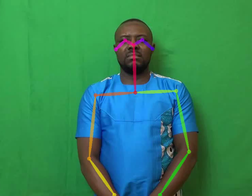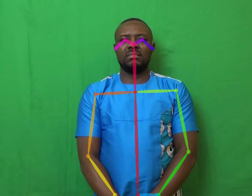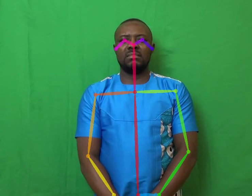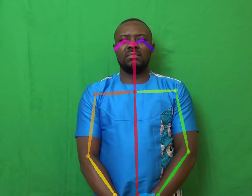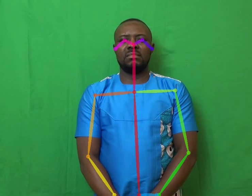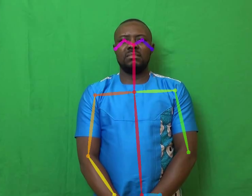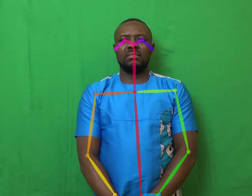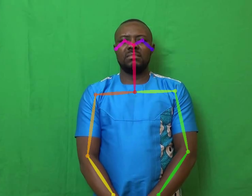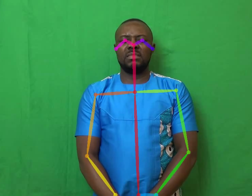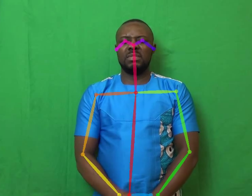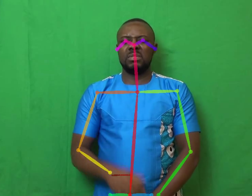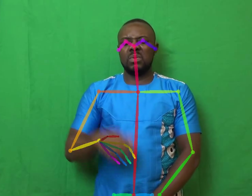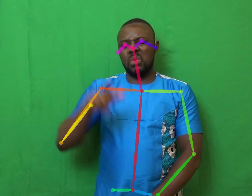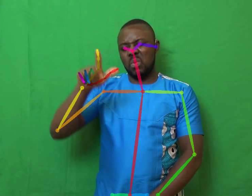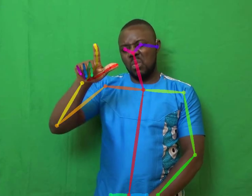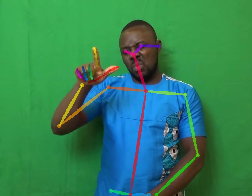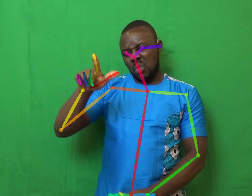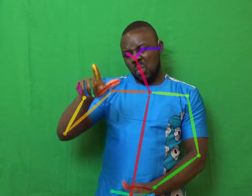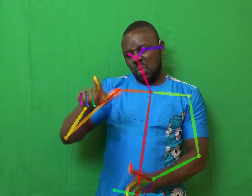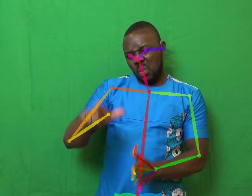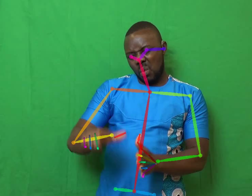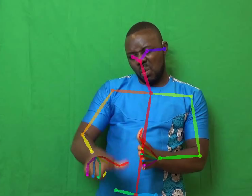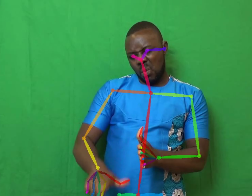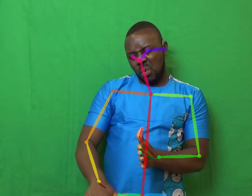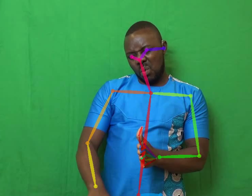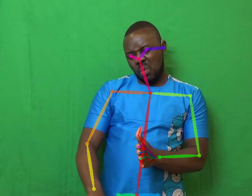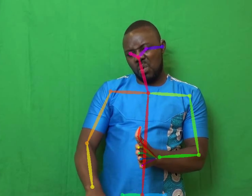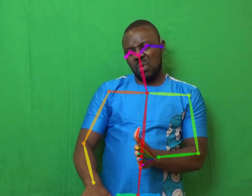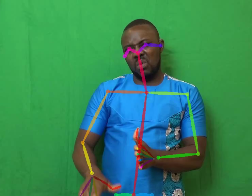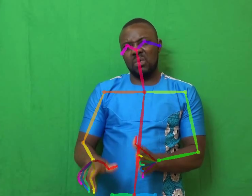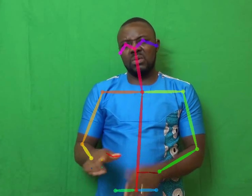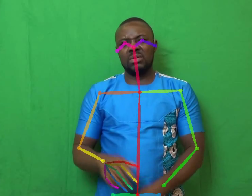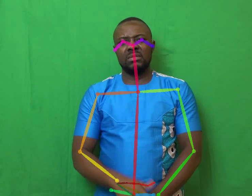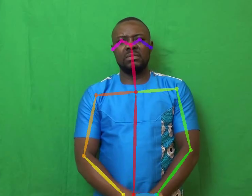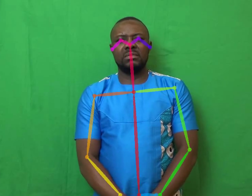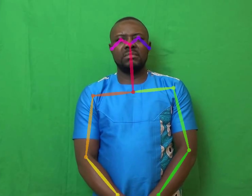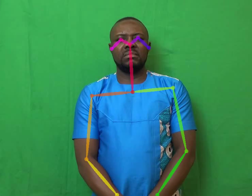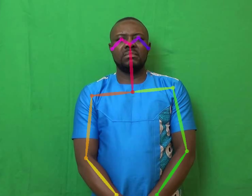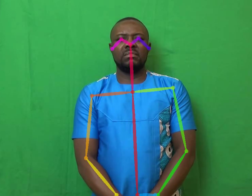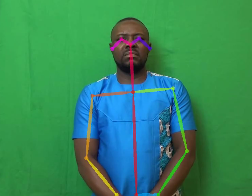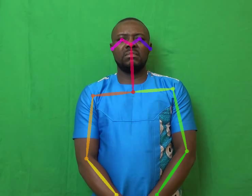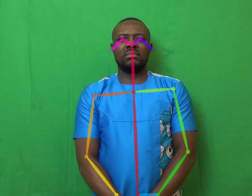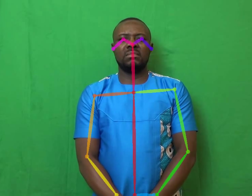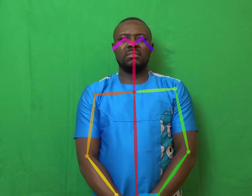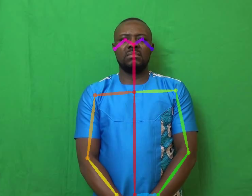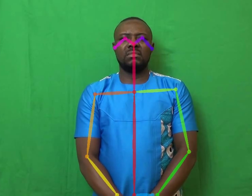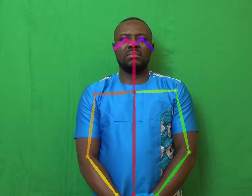low